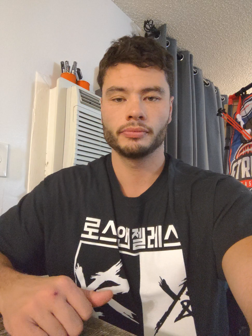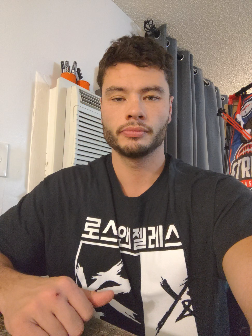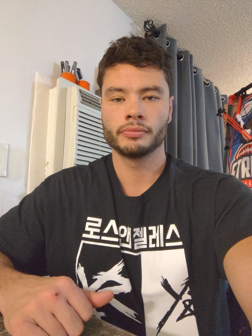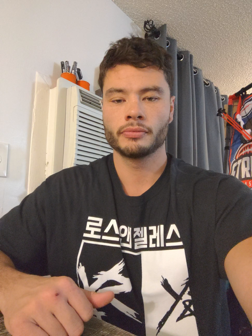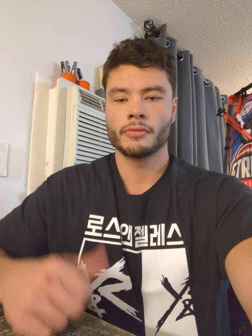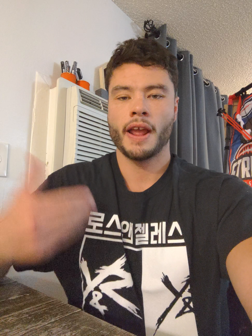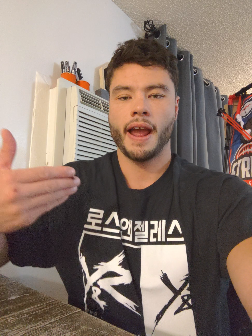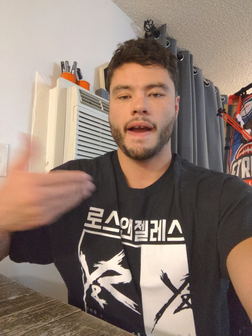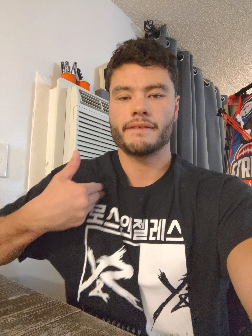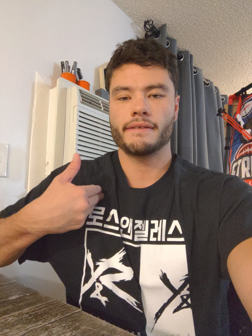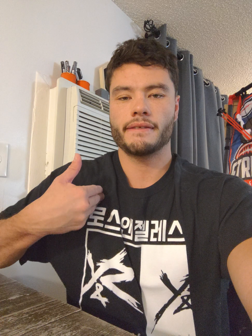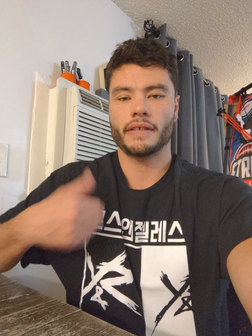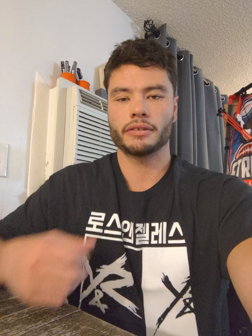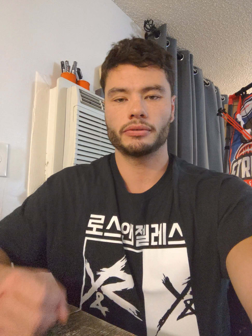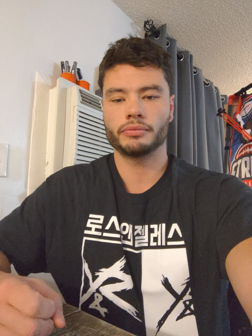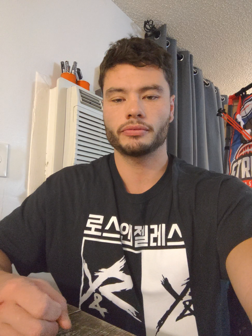have